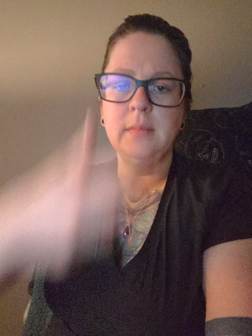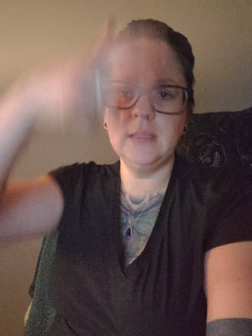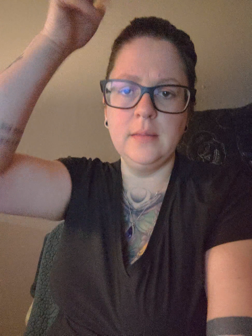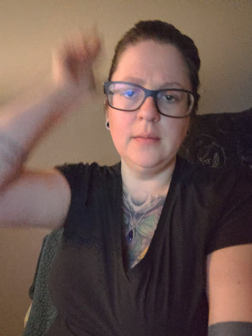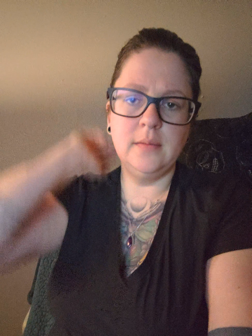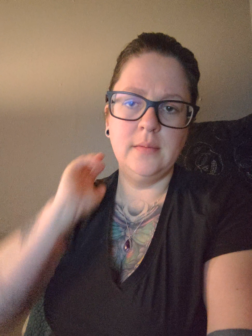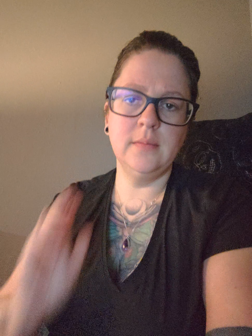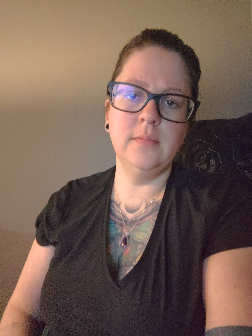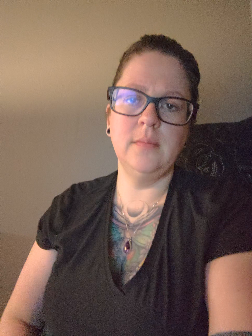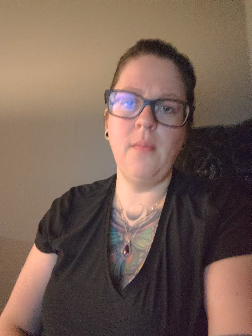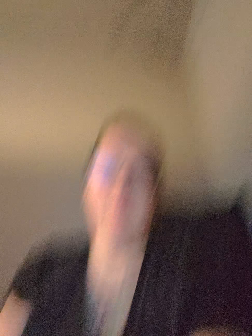lion